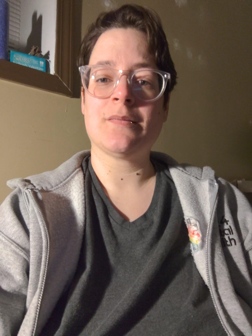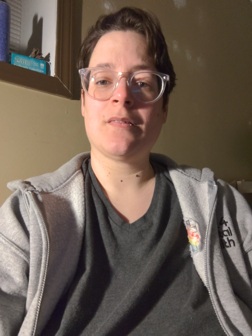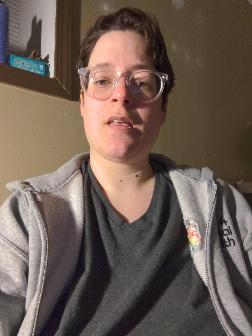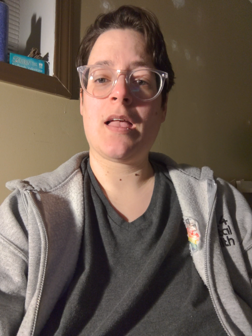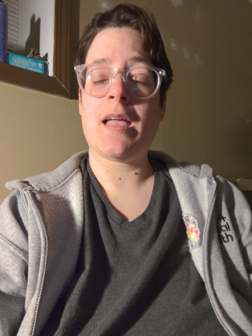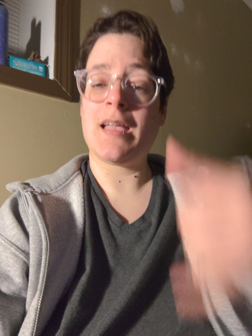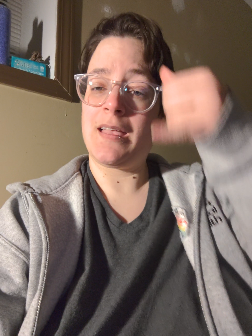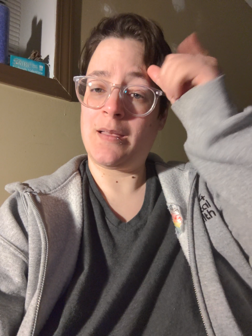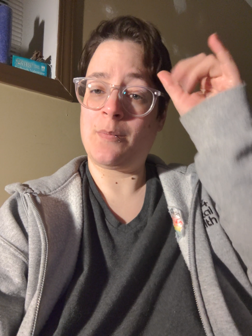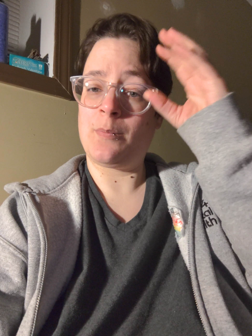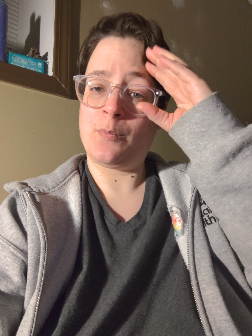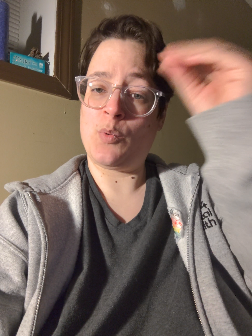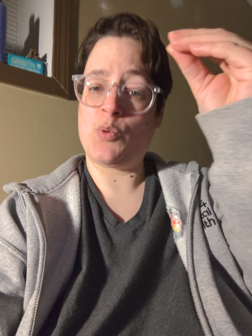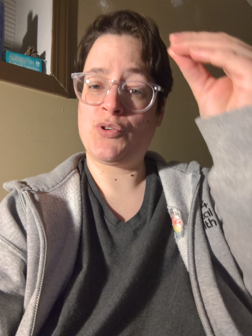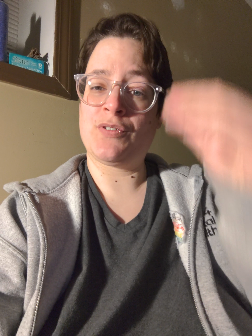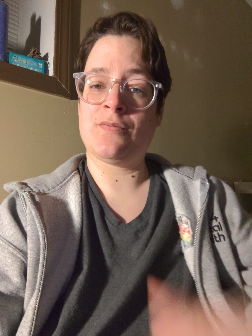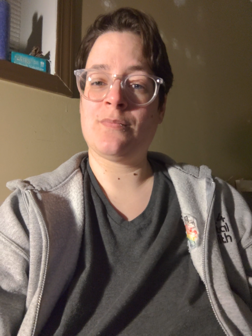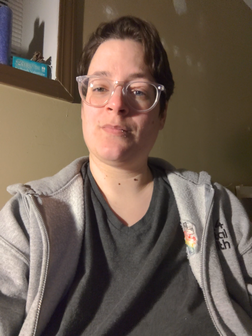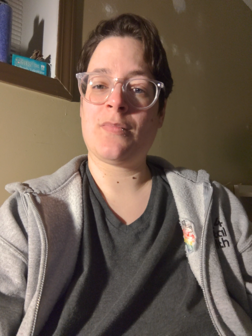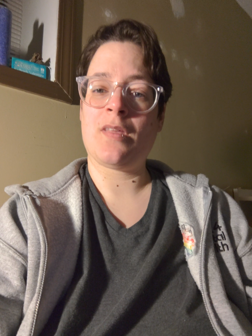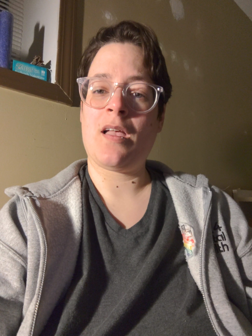cowboy